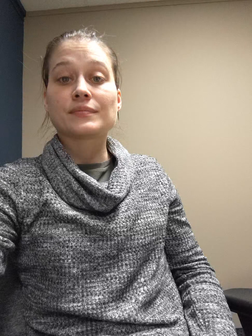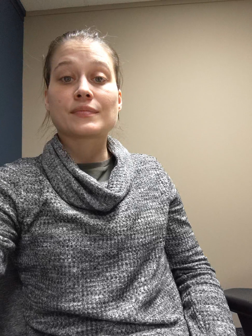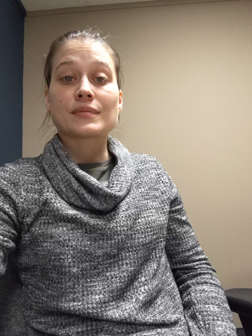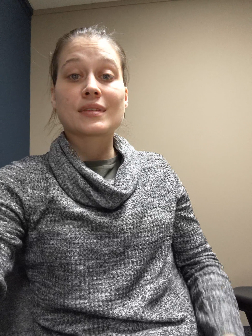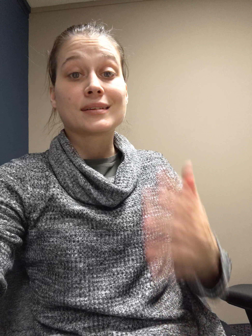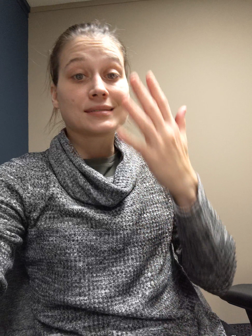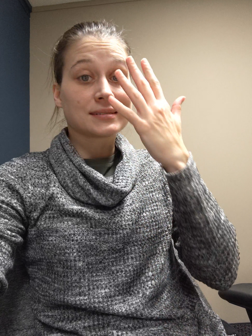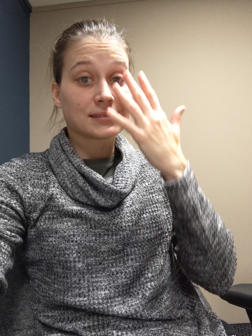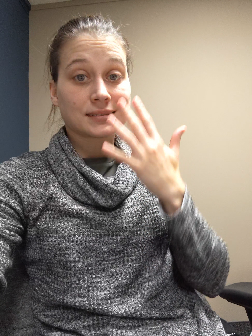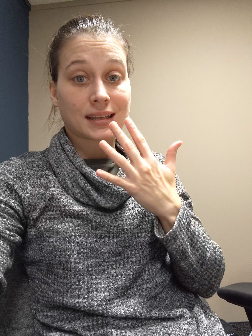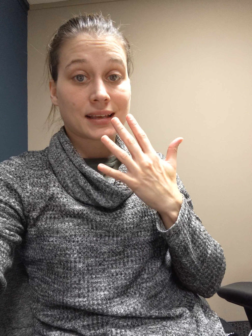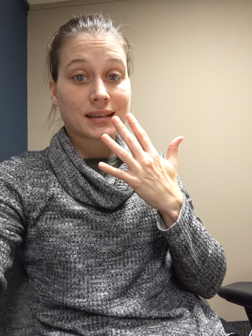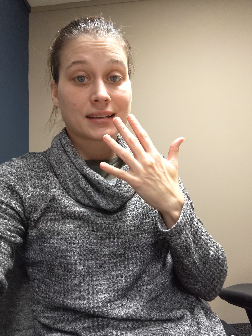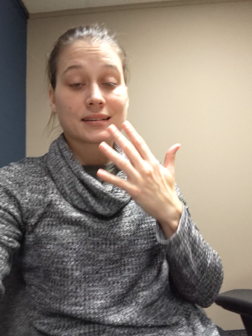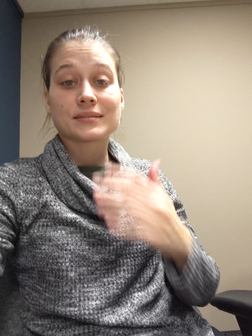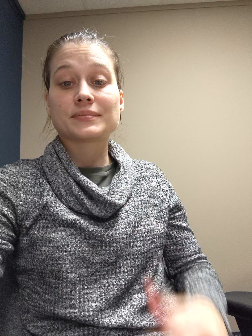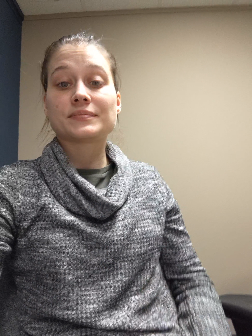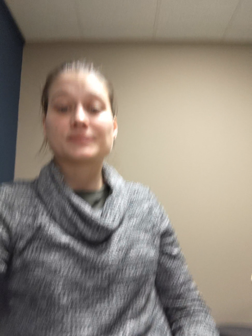sad